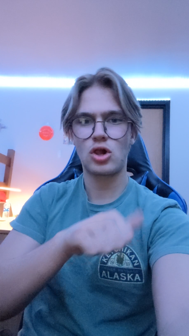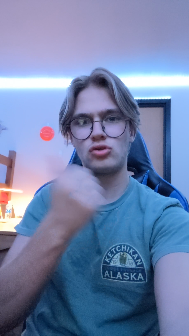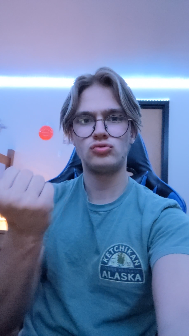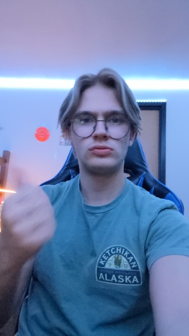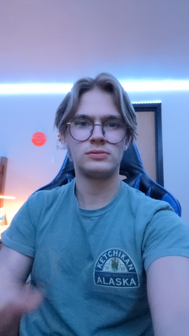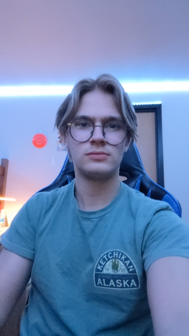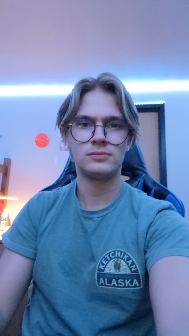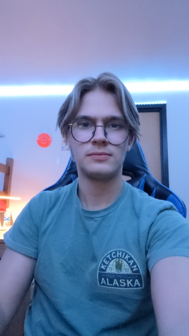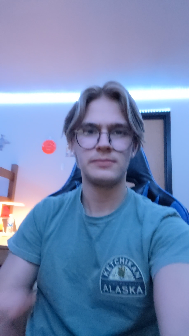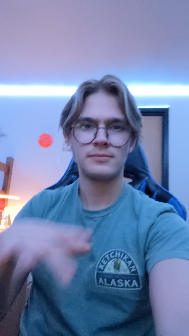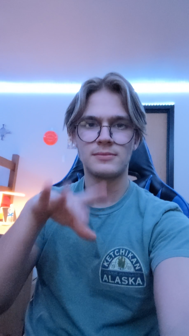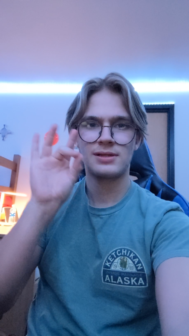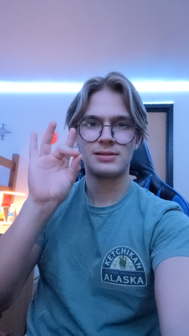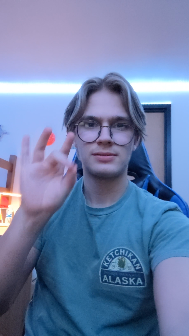pick